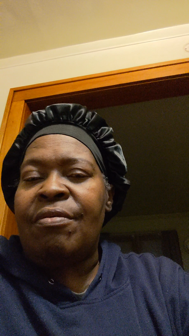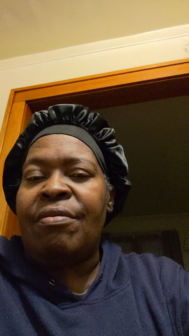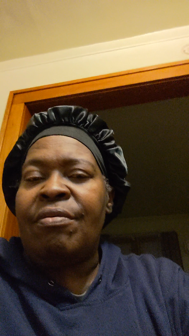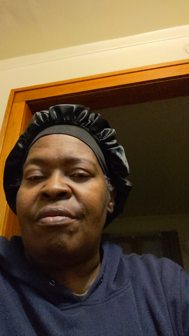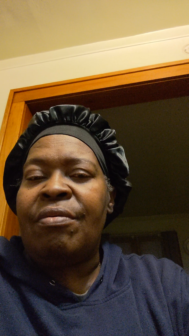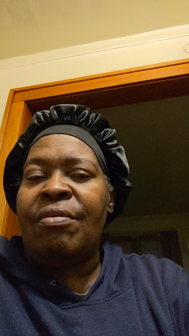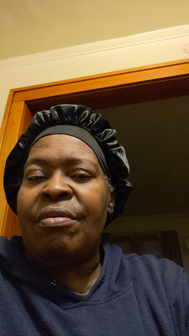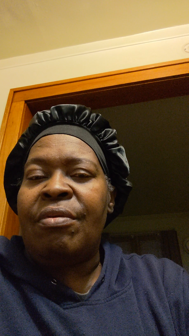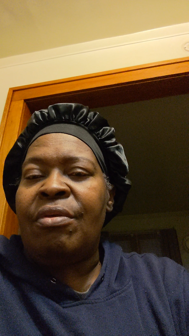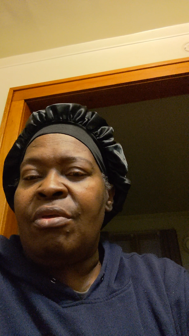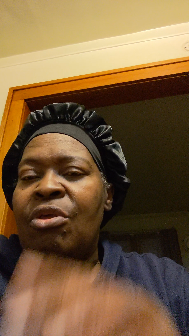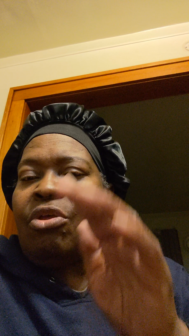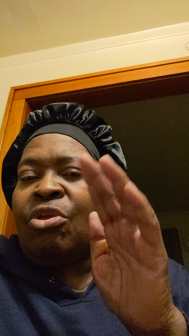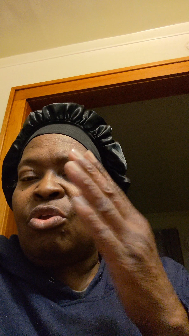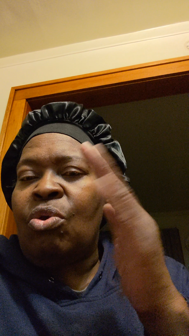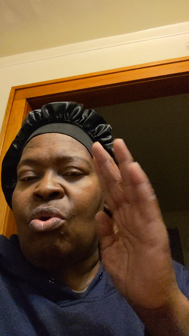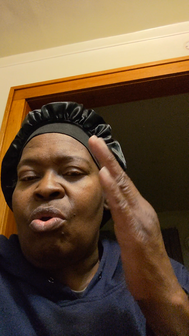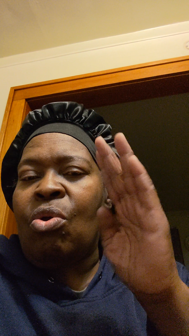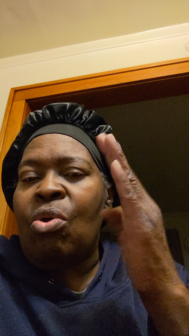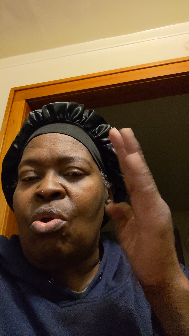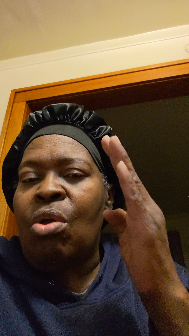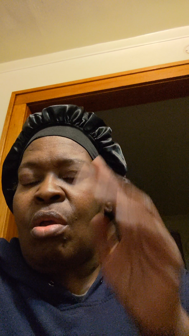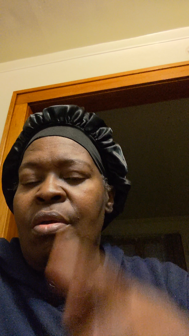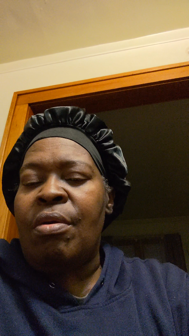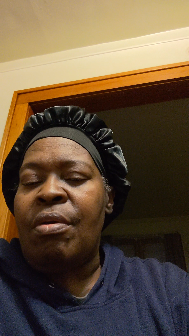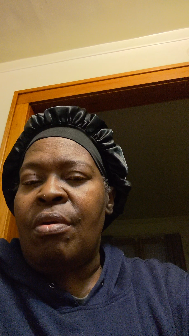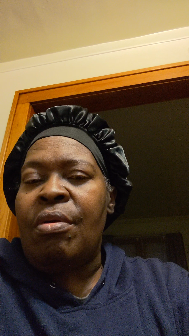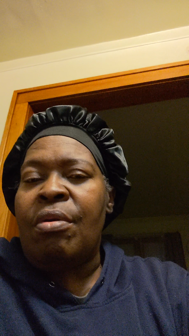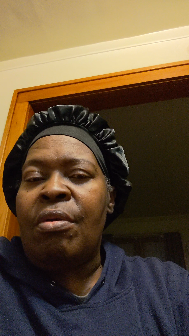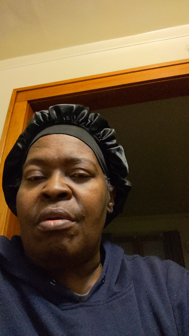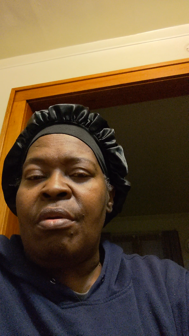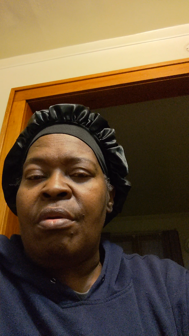door